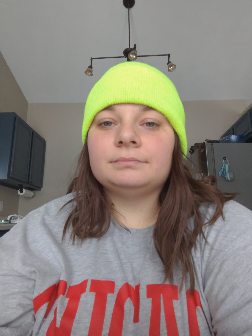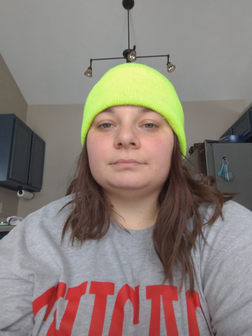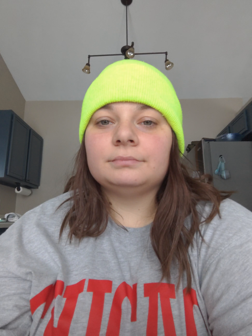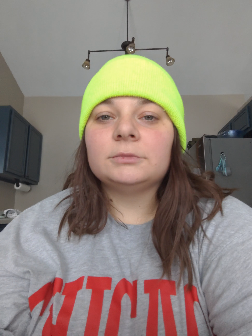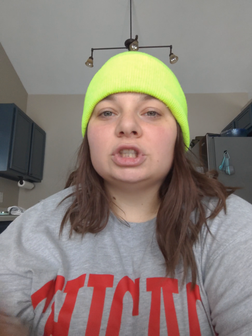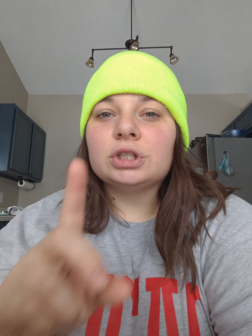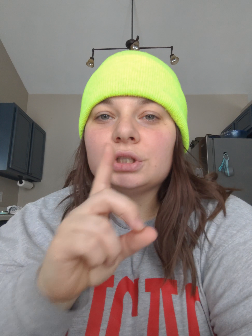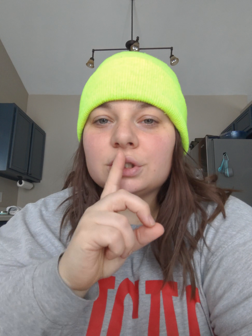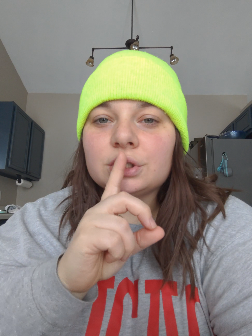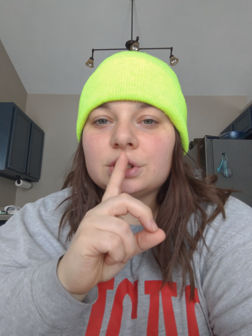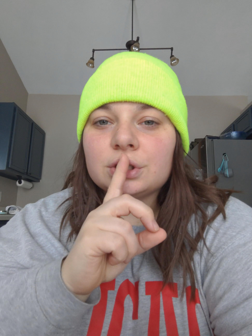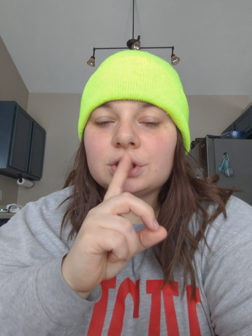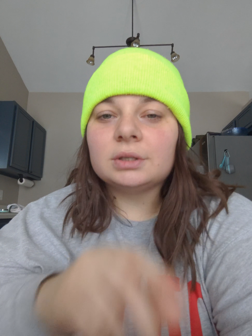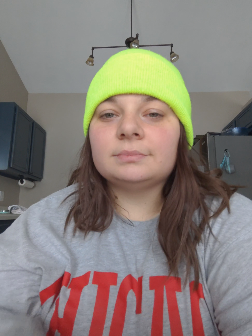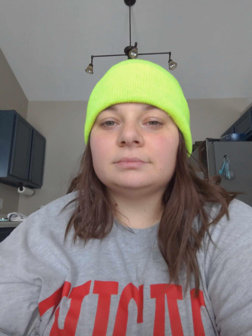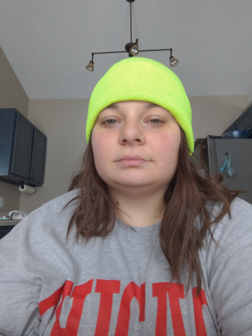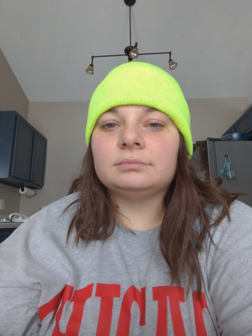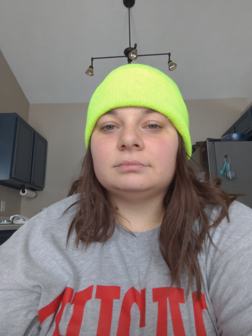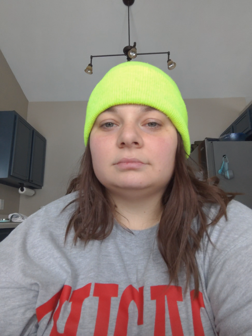shhh